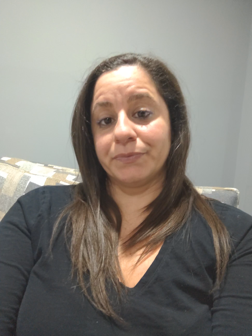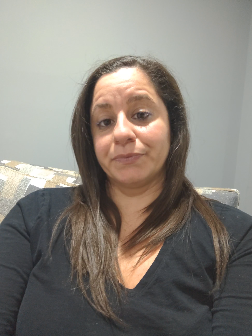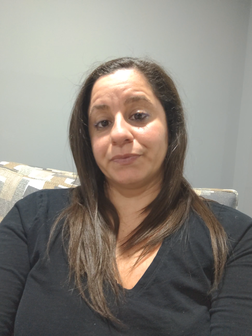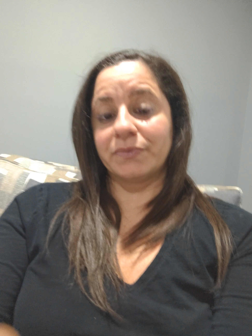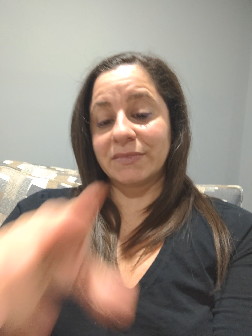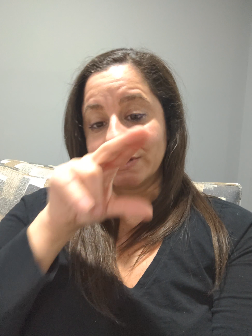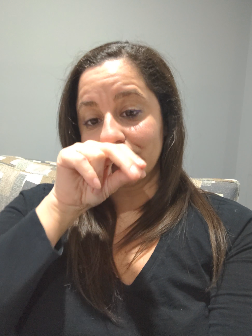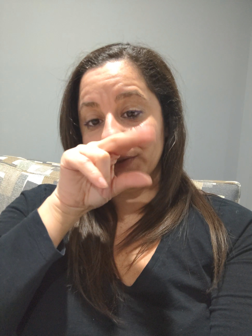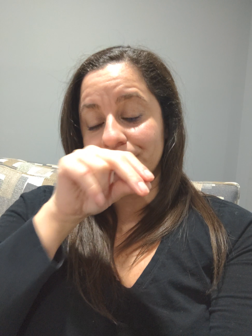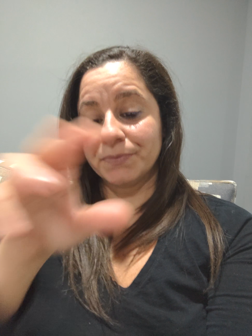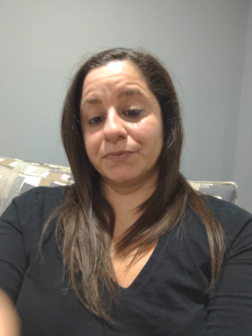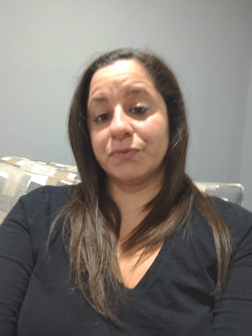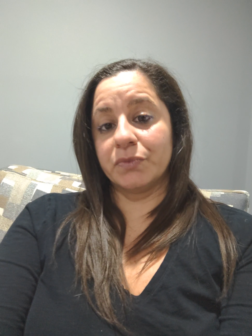duck